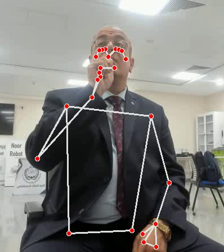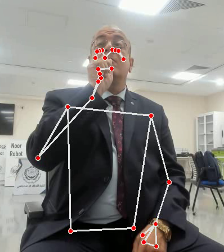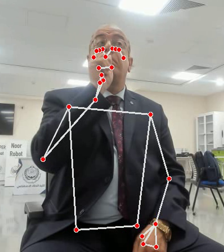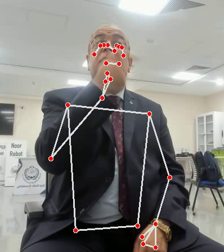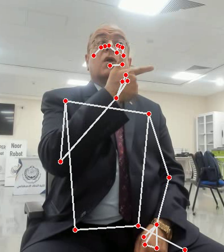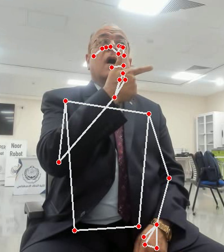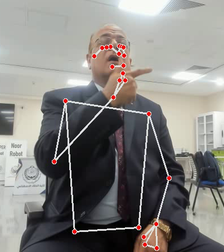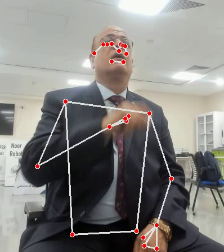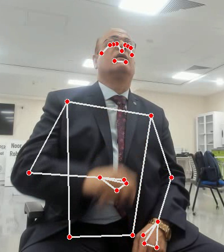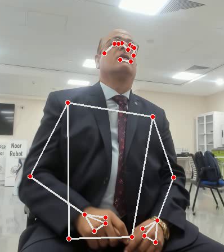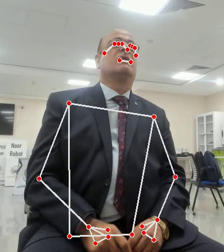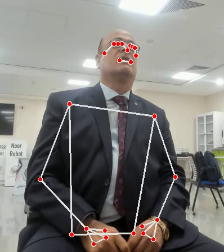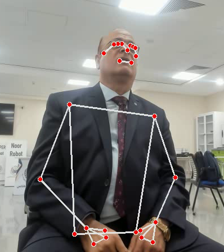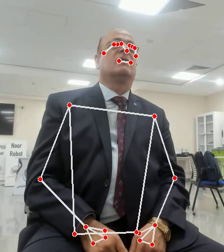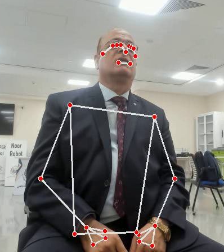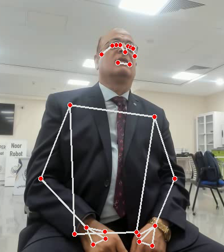bsor3a